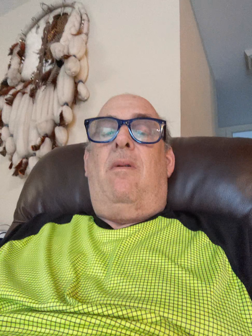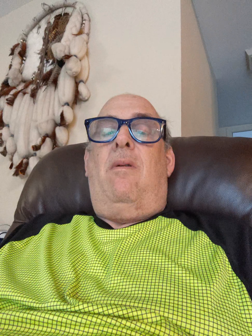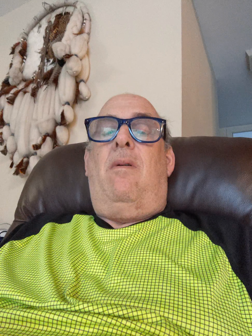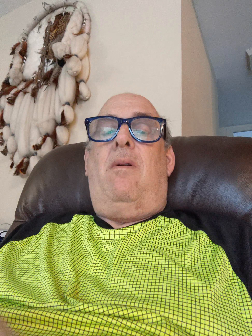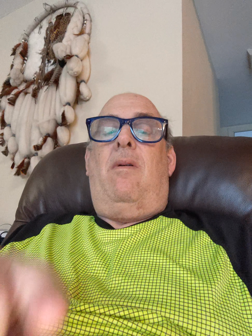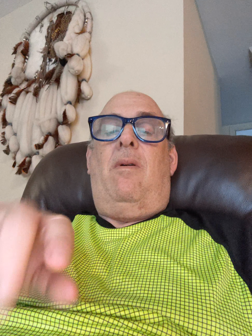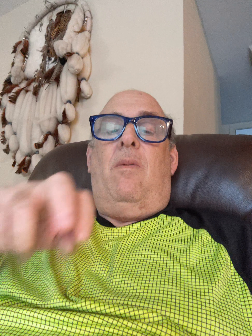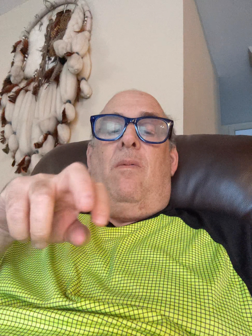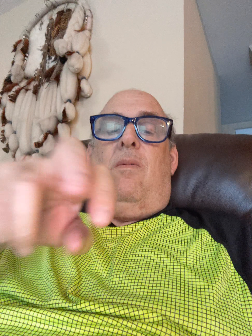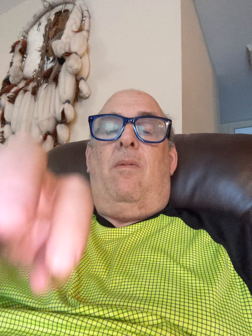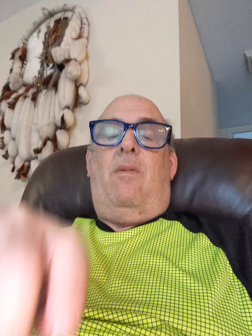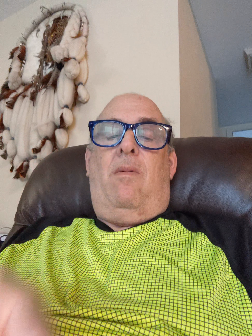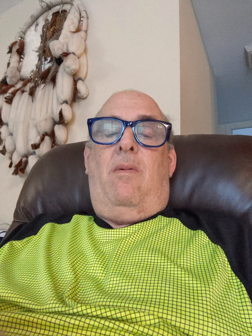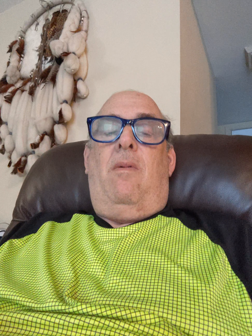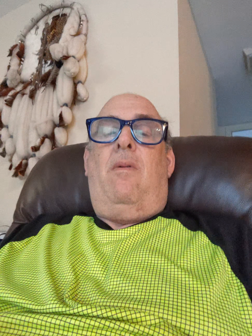ride